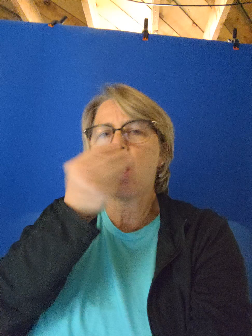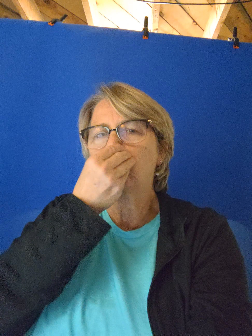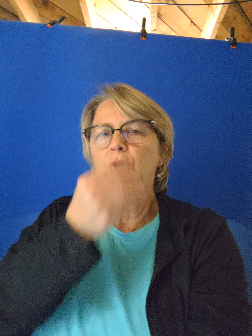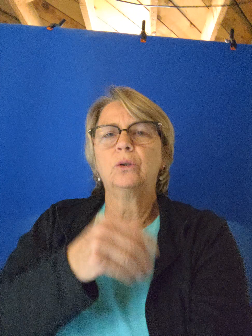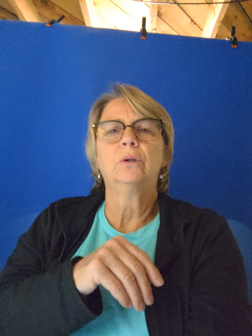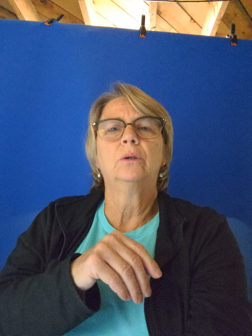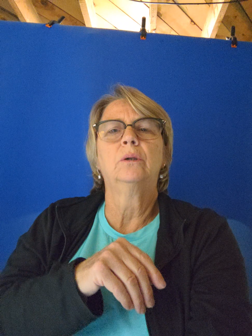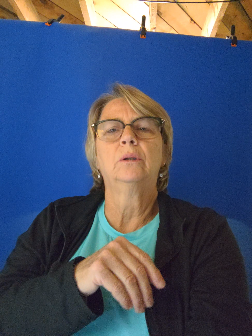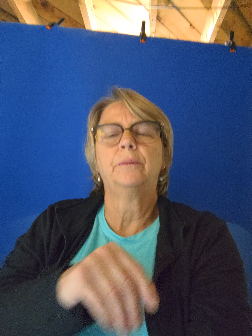flower